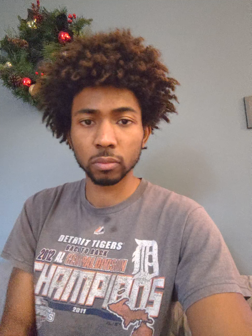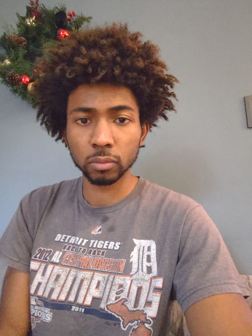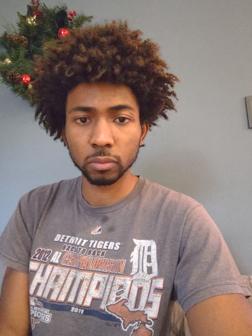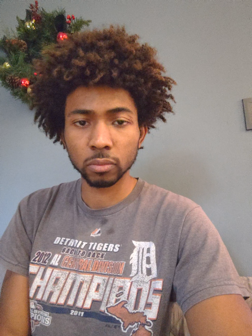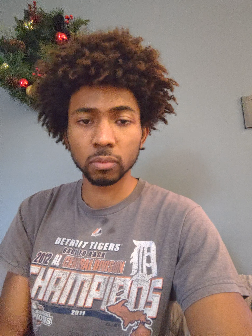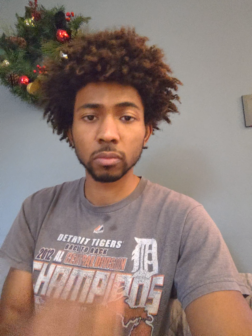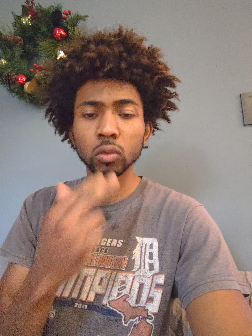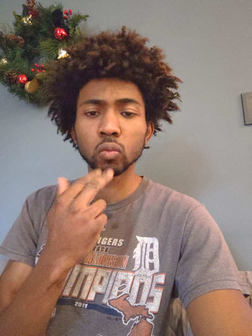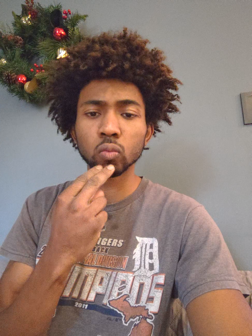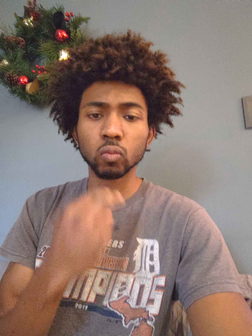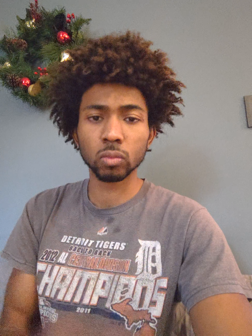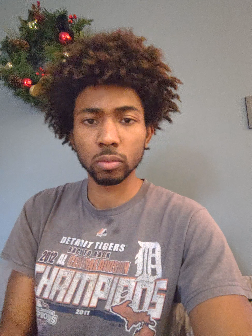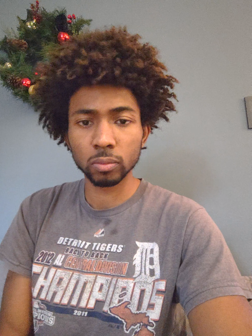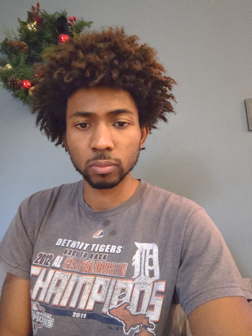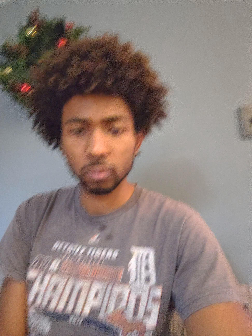cute